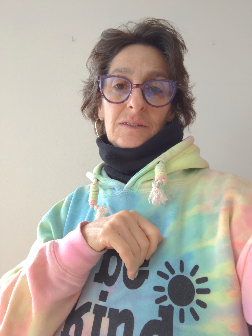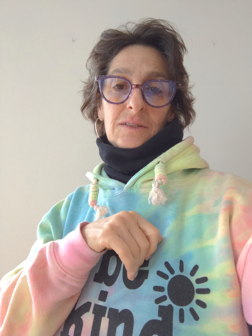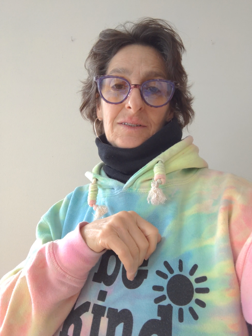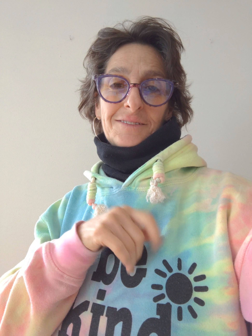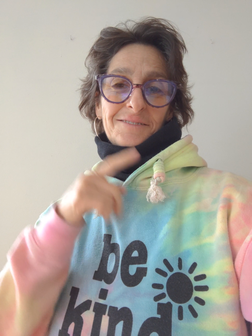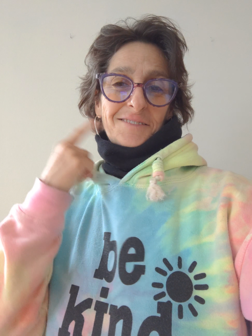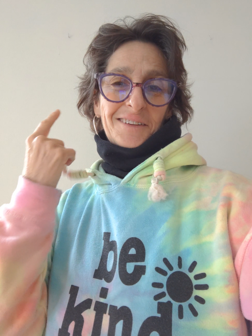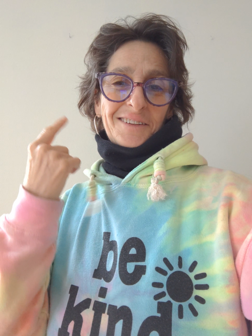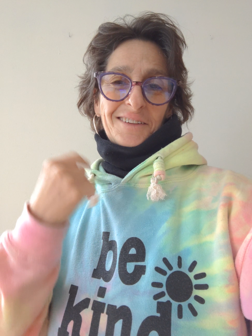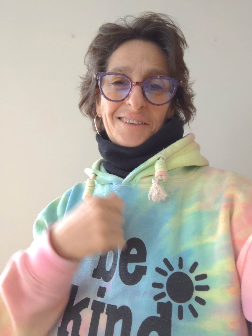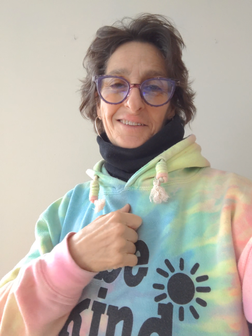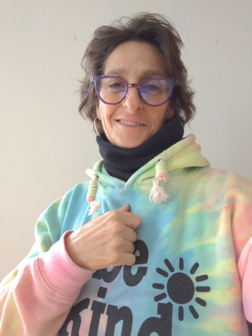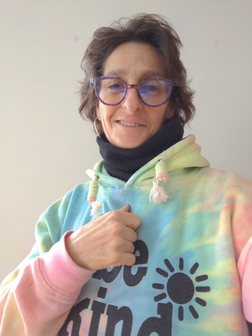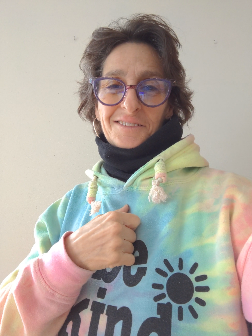smile